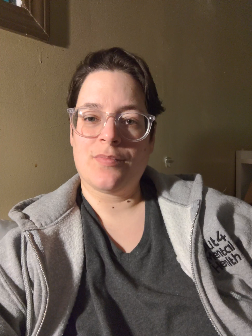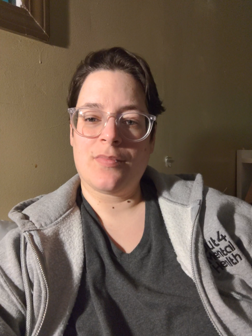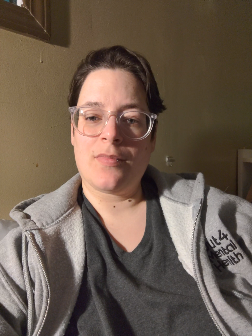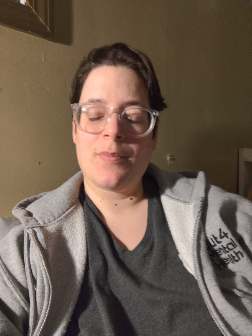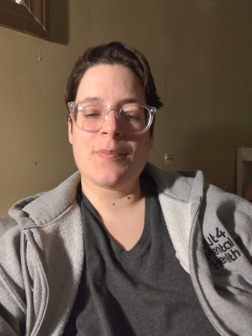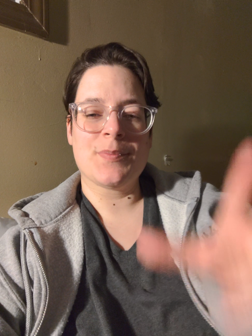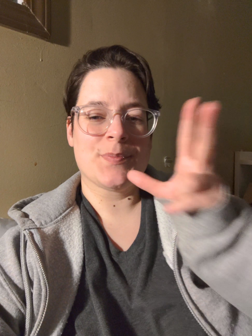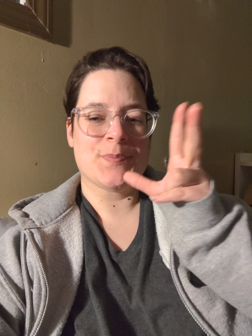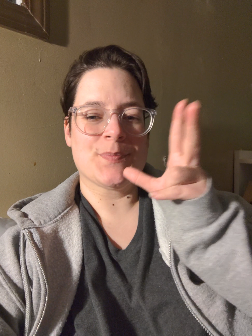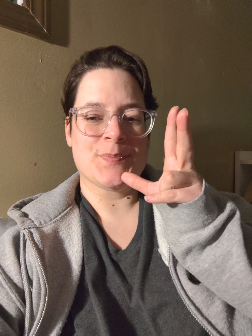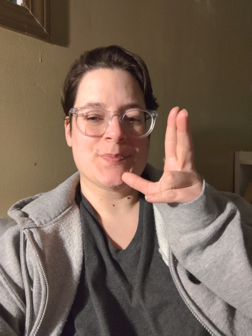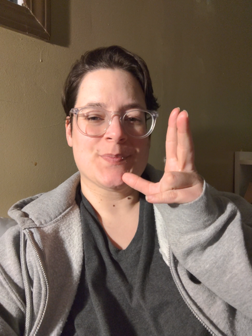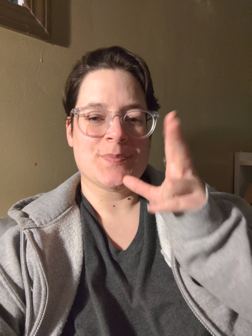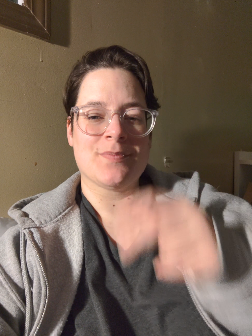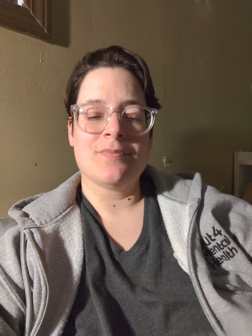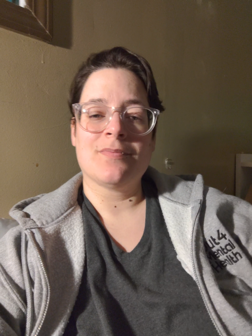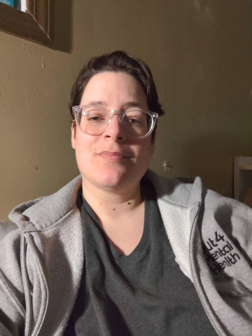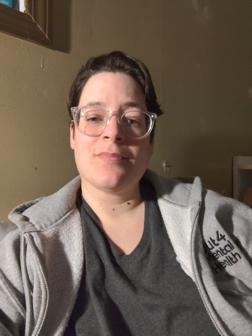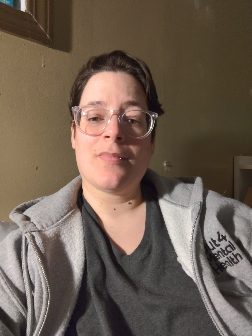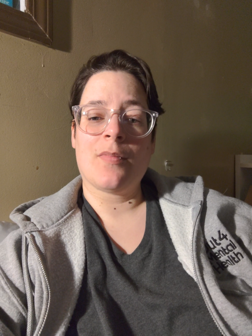hen